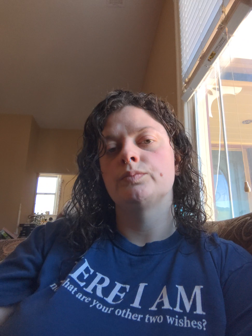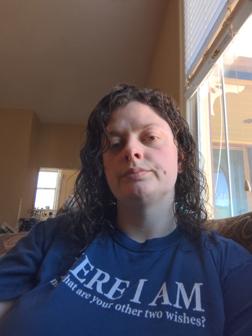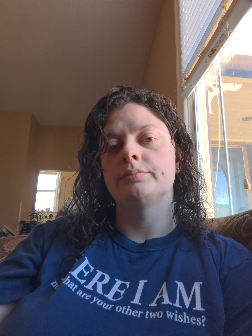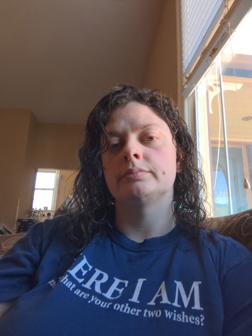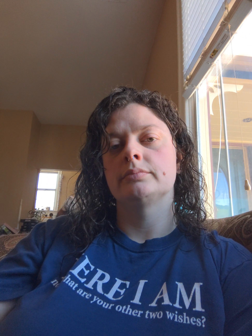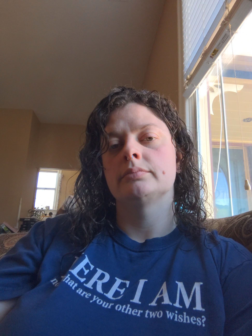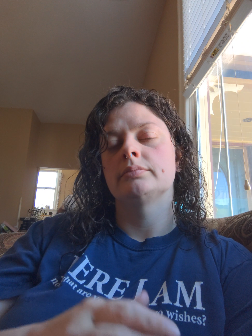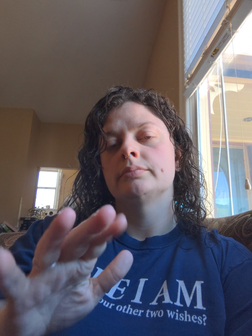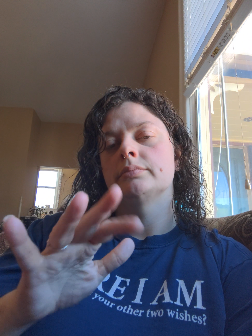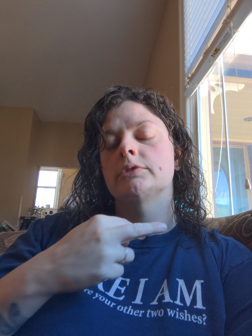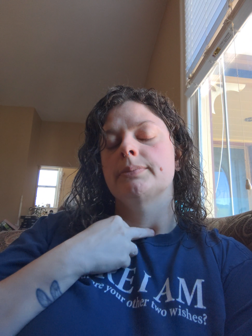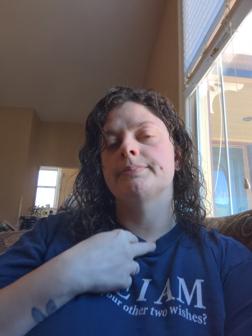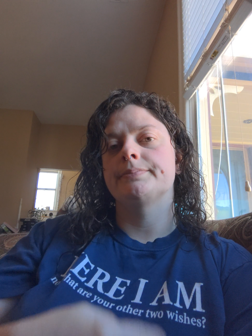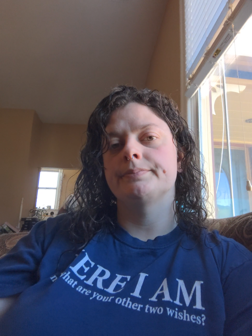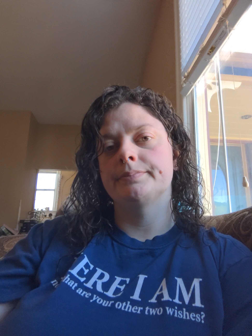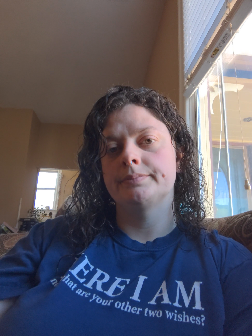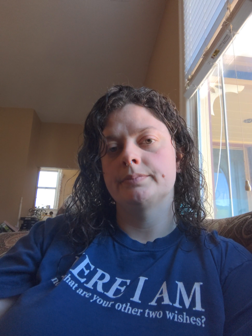stuck